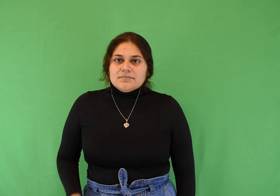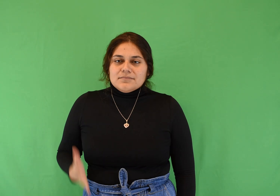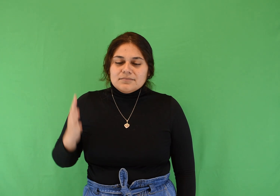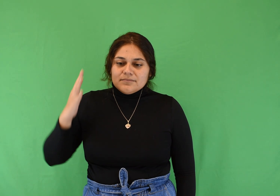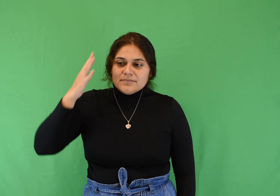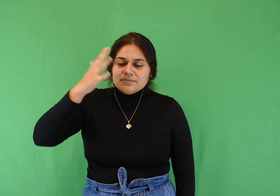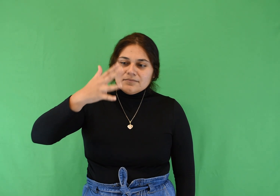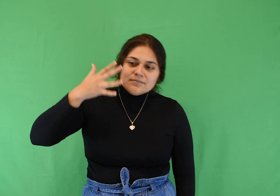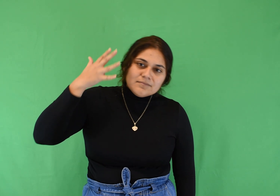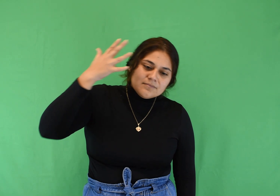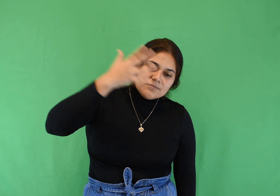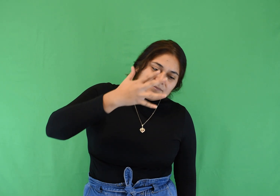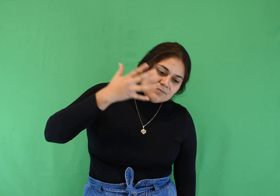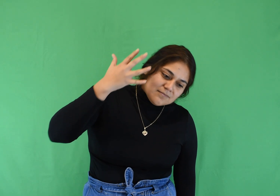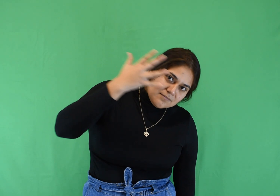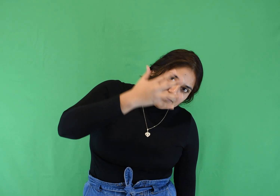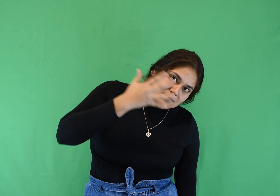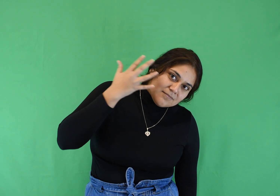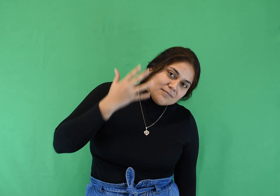mareado